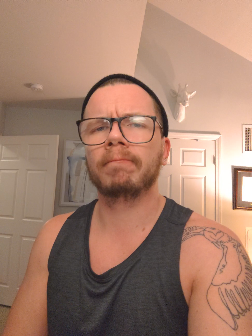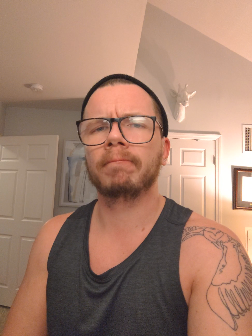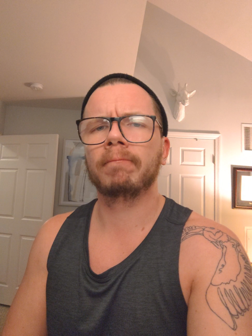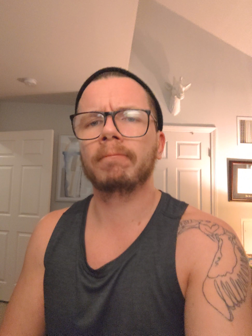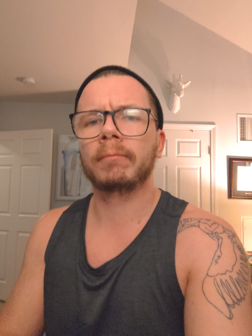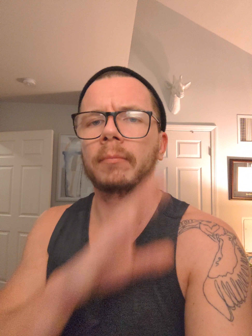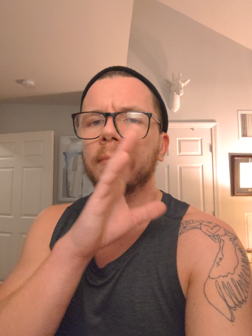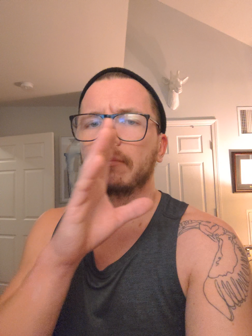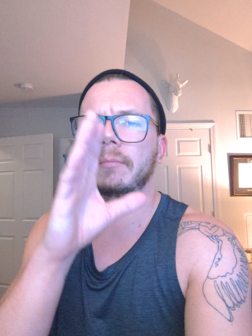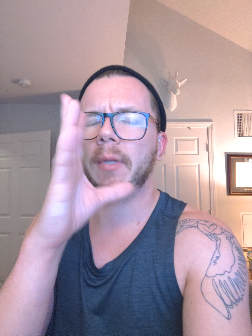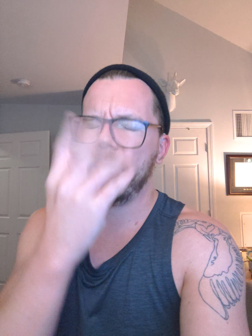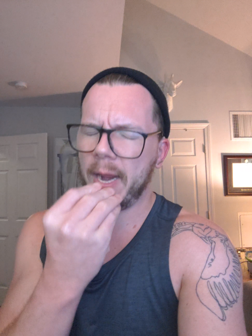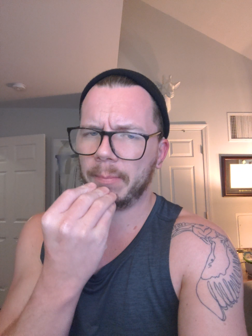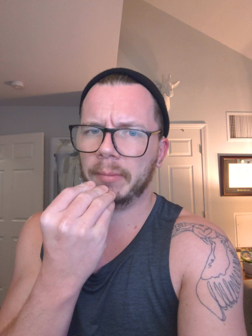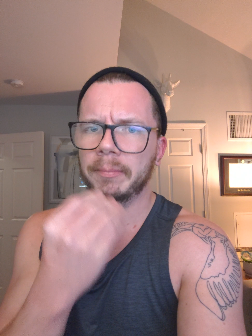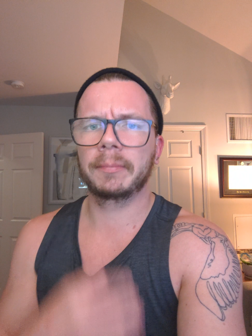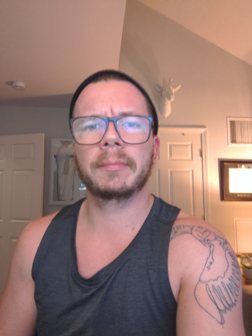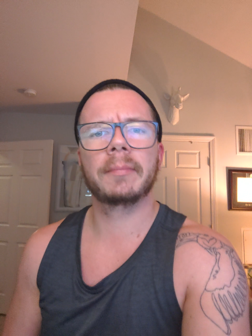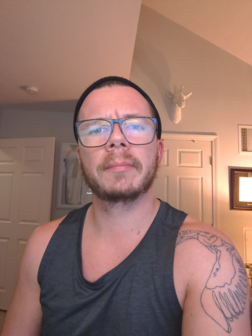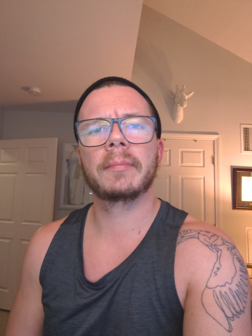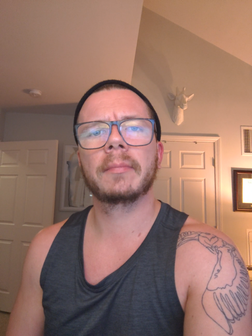nap